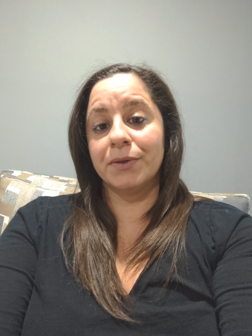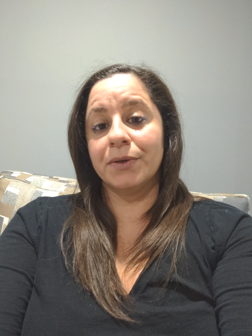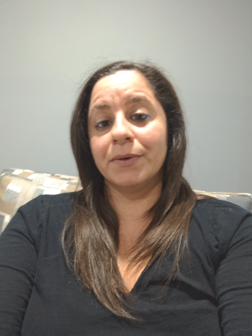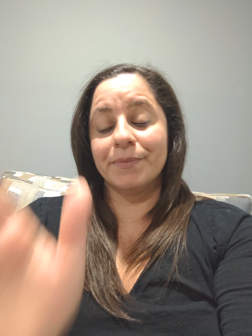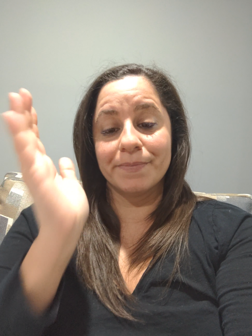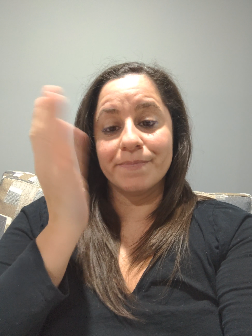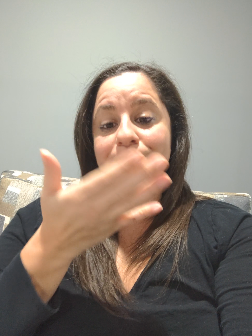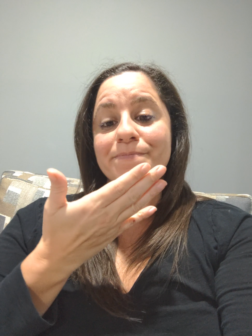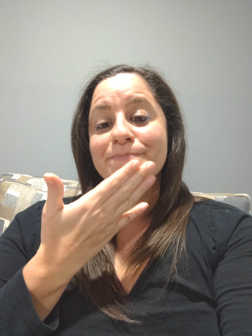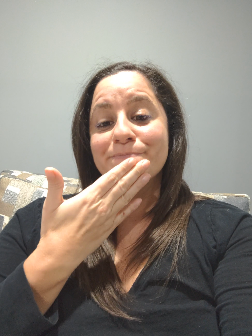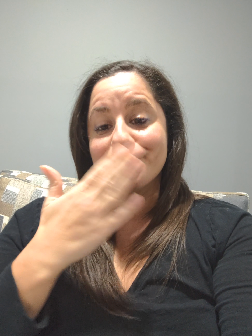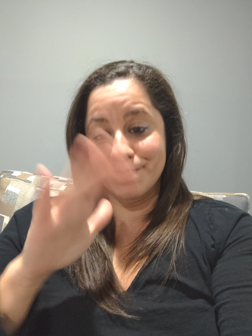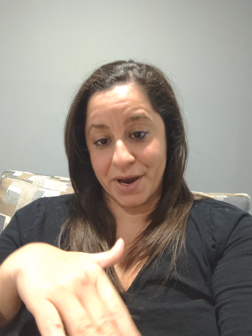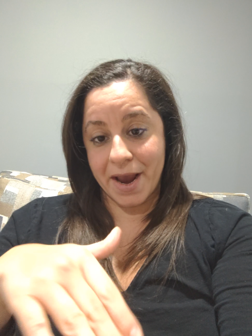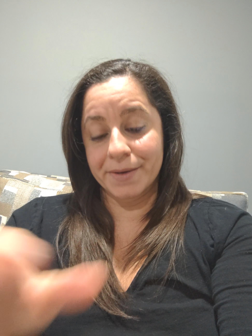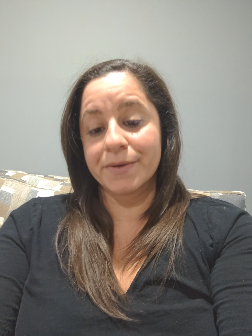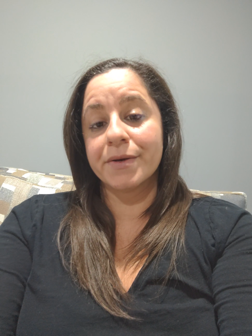bad